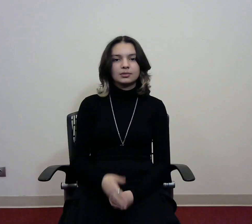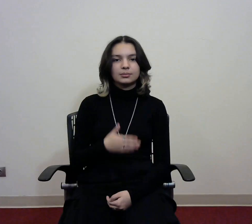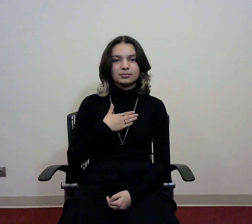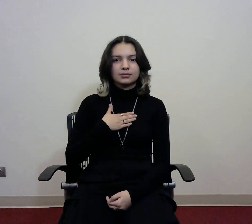mən